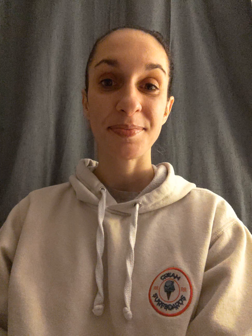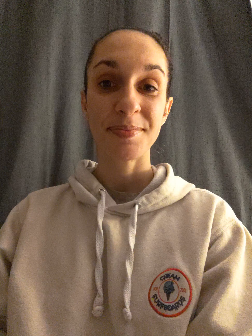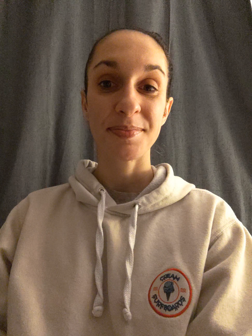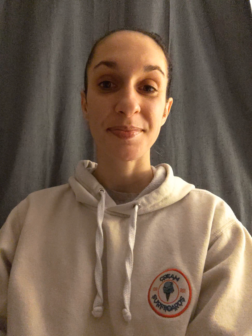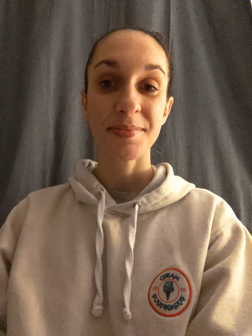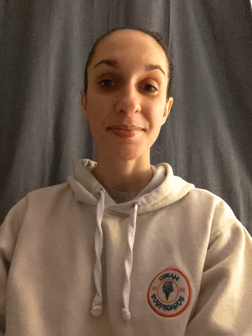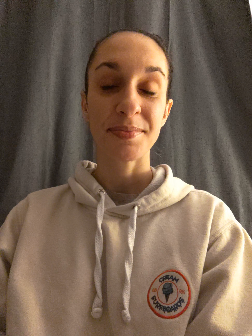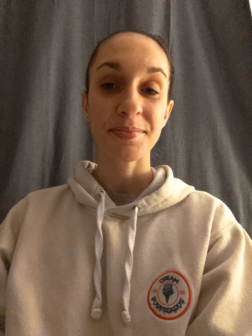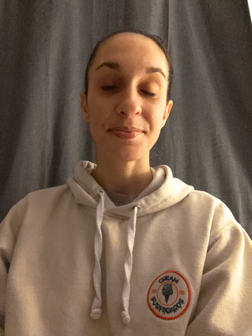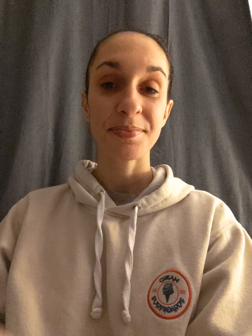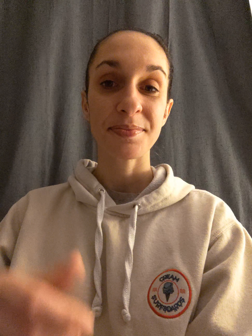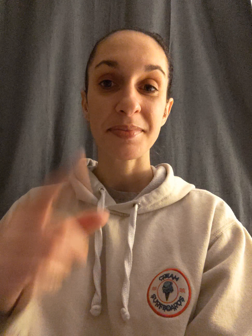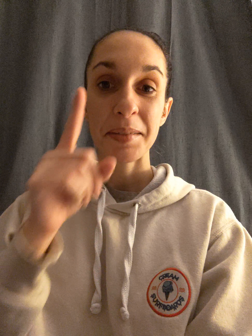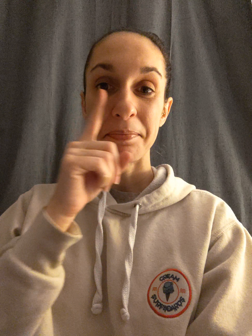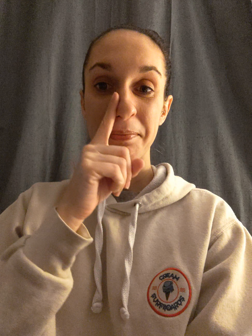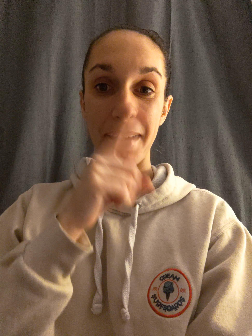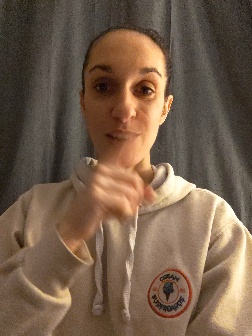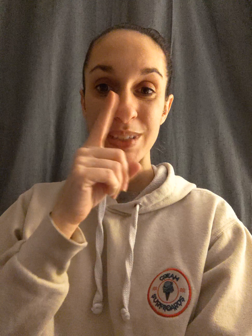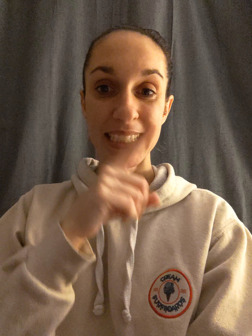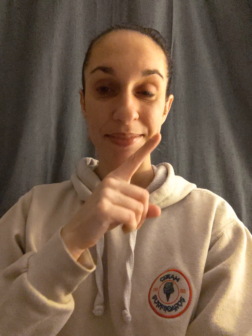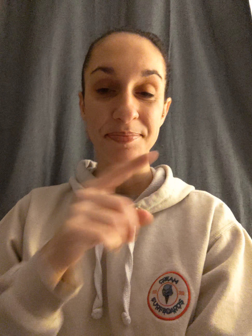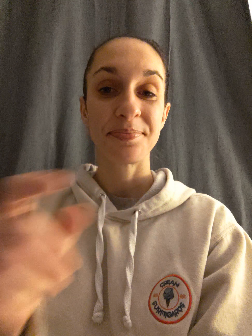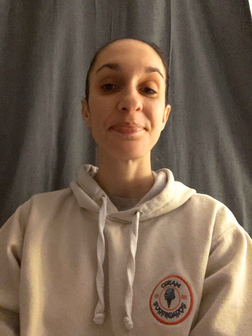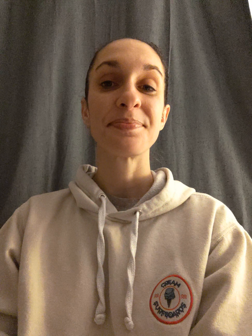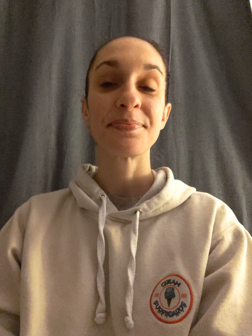mouse